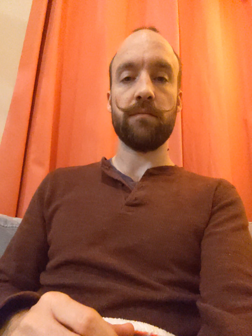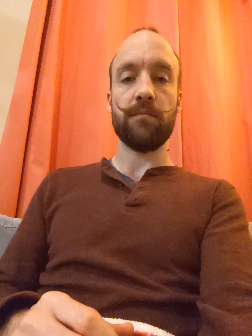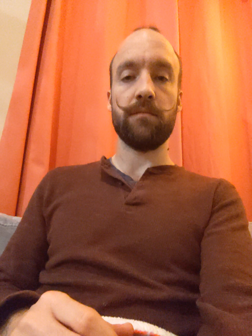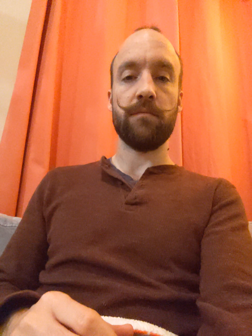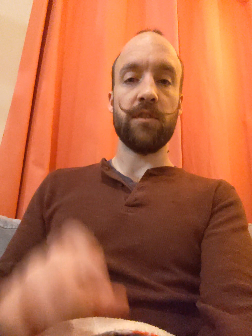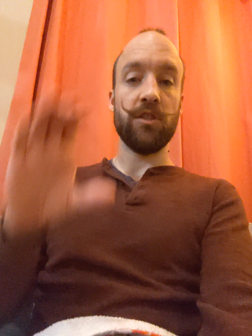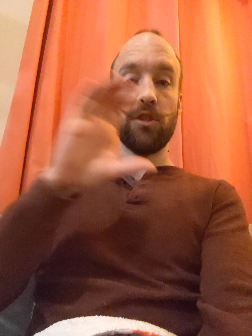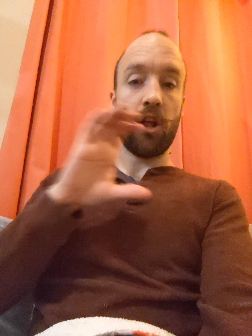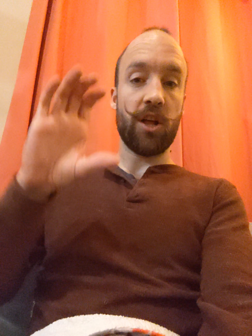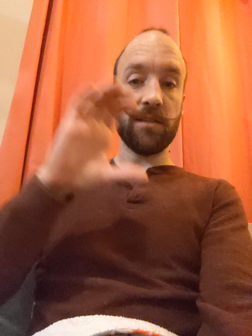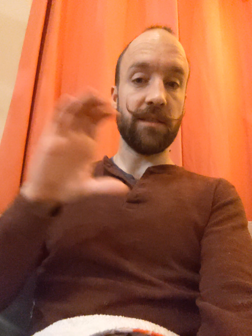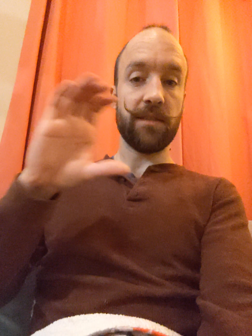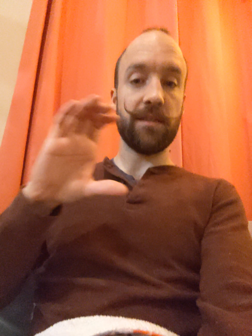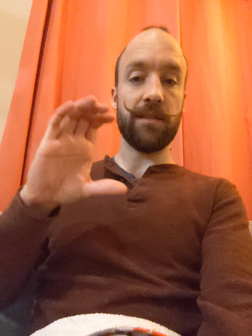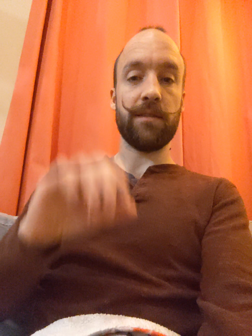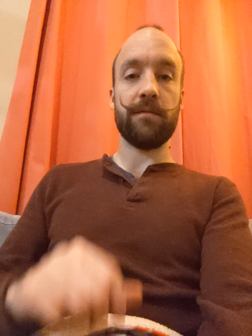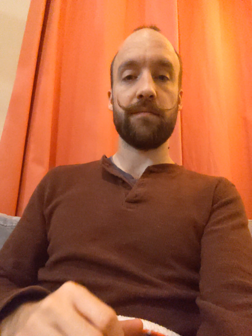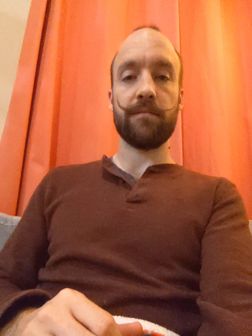chocolate